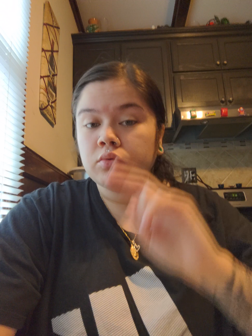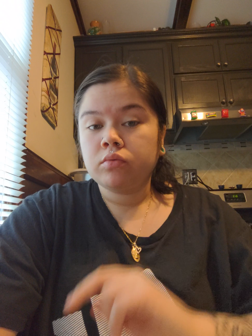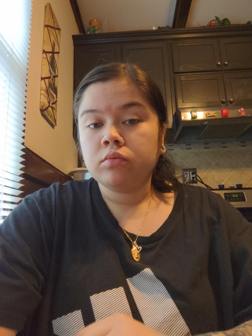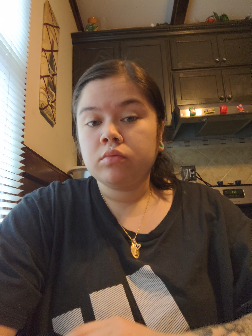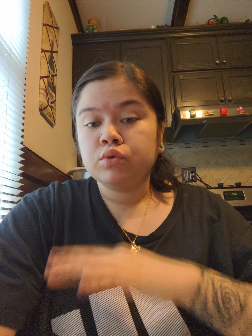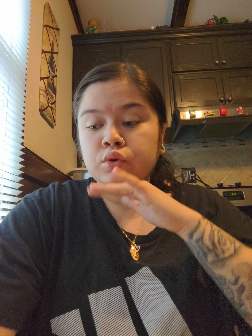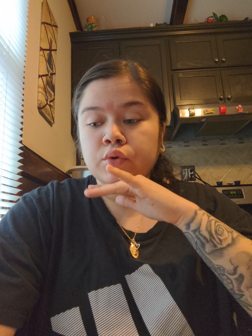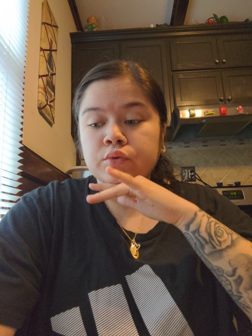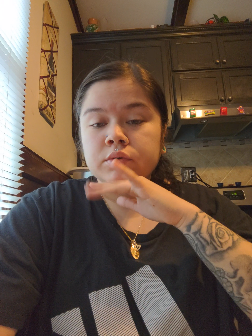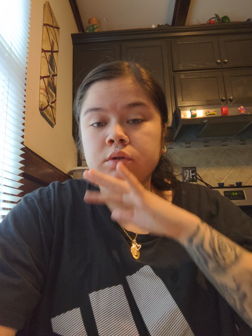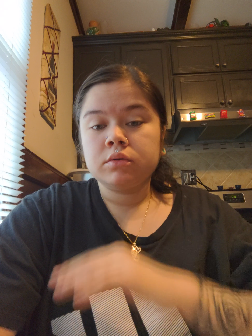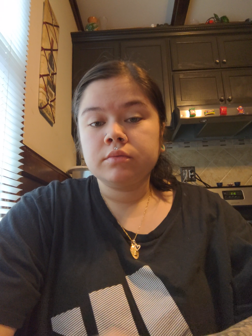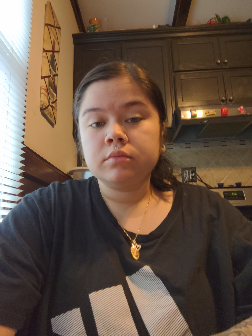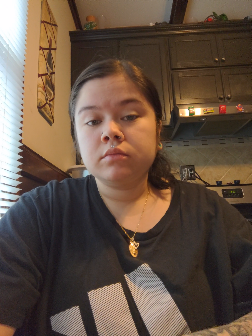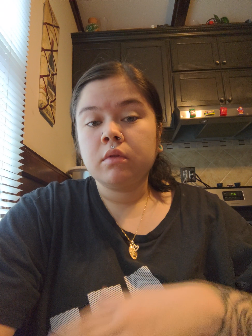dirty